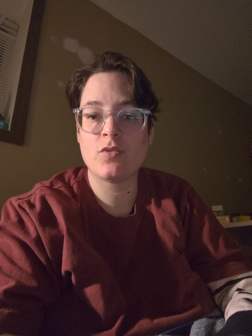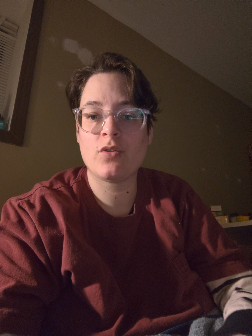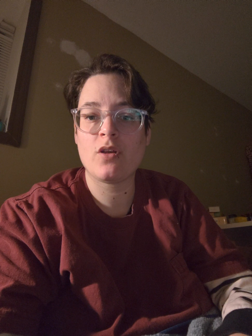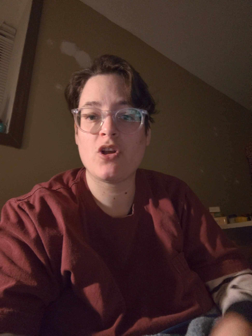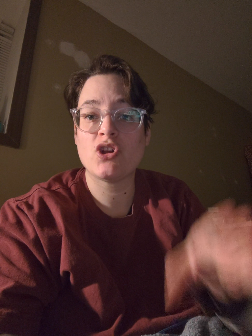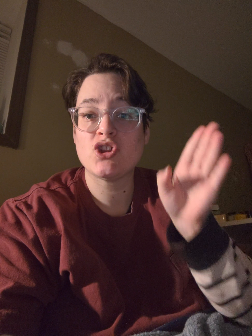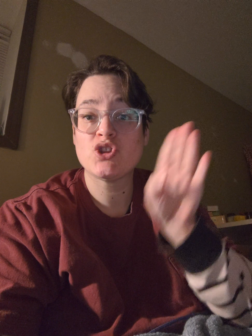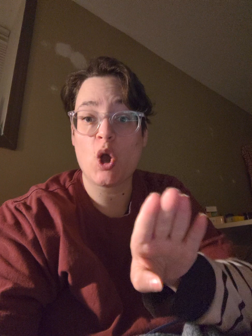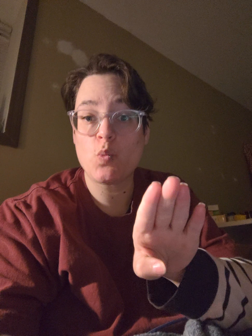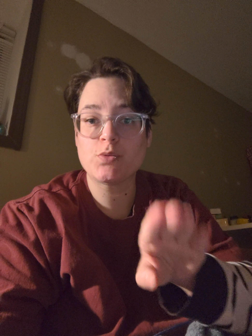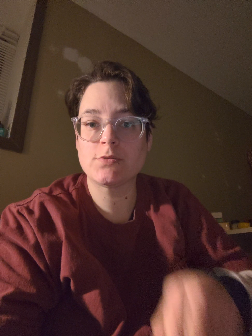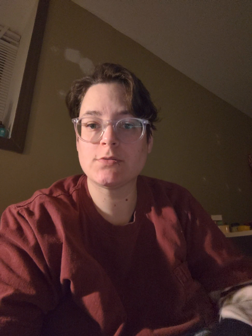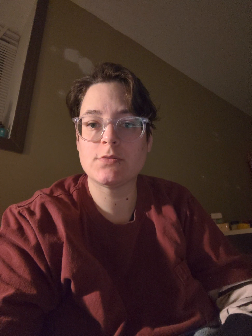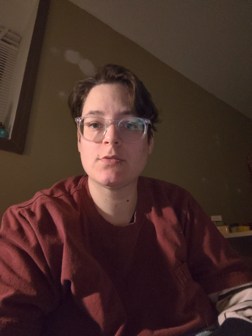close